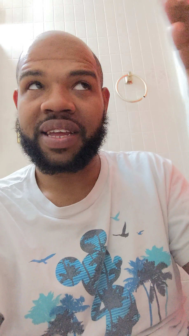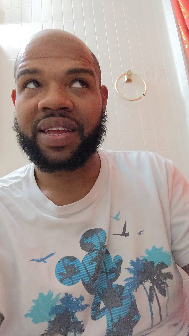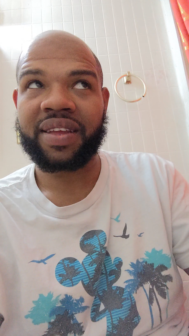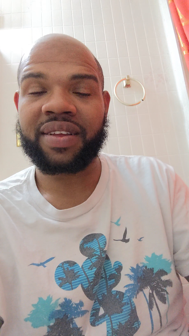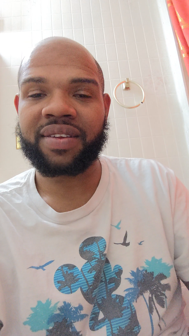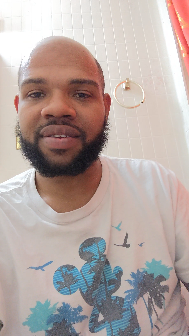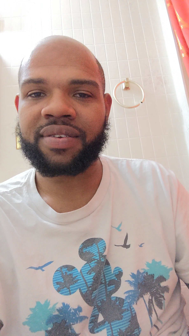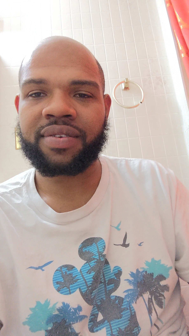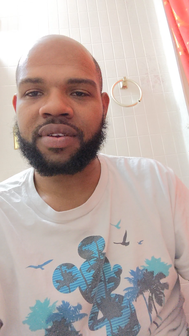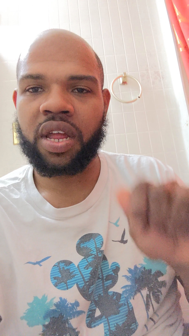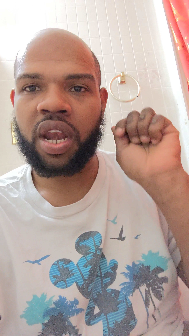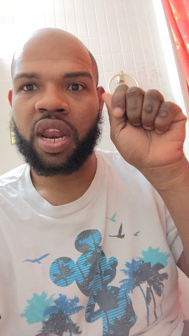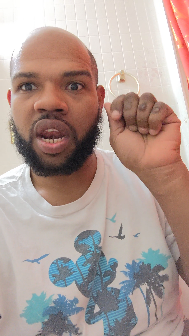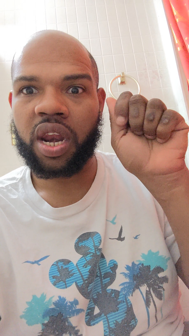knock